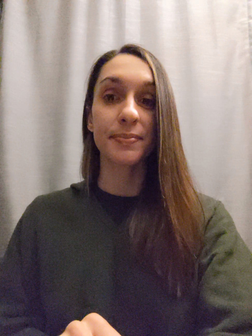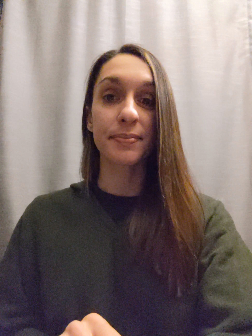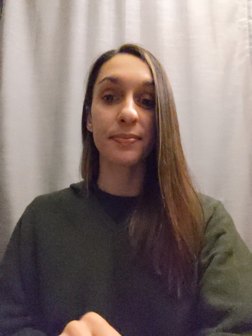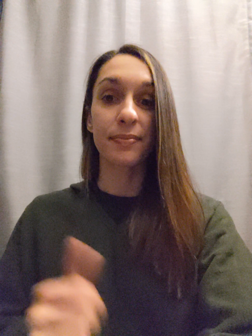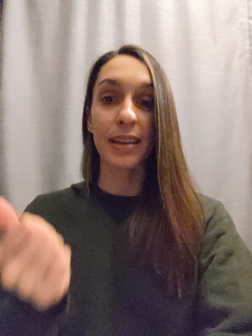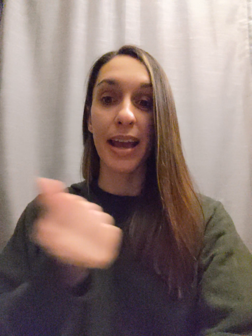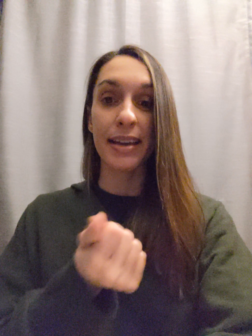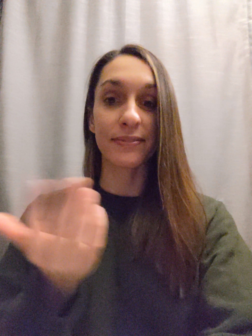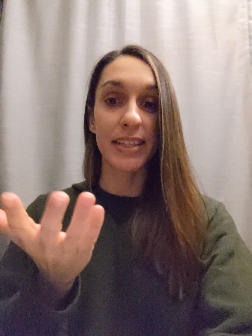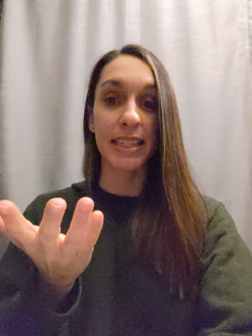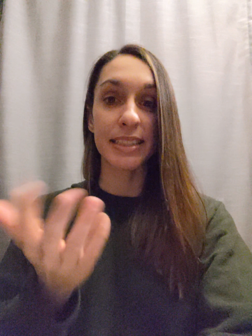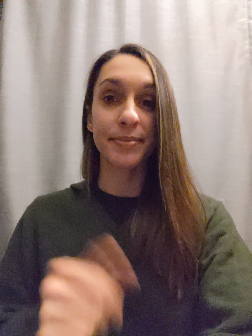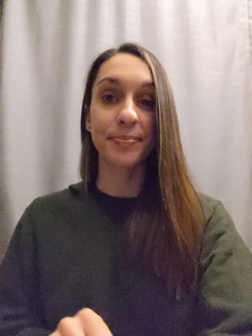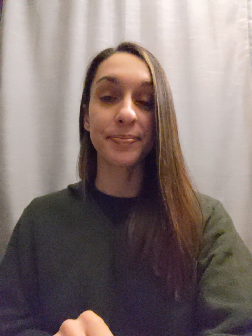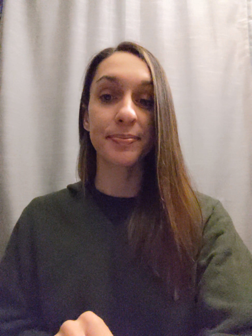every